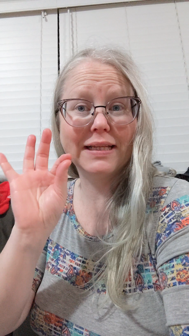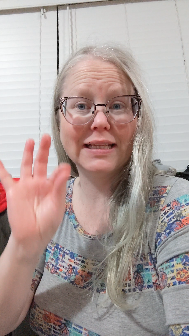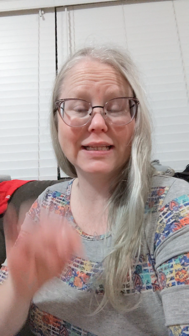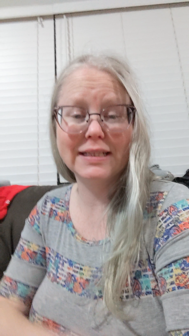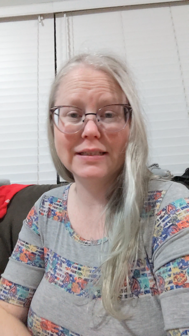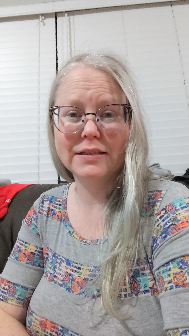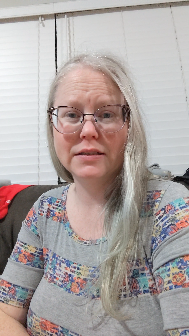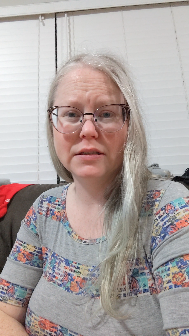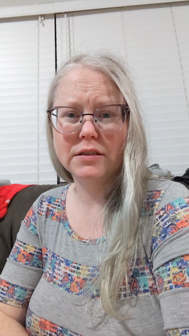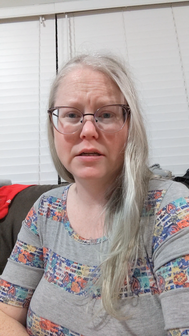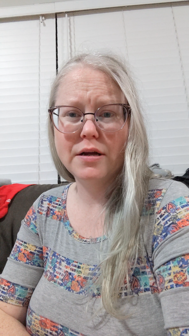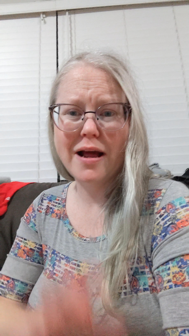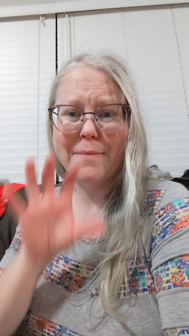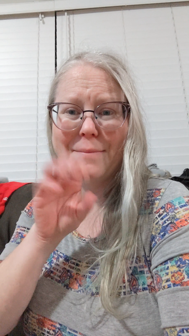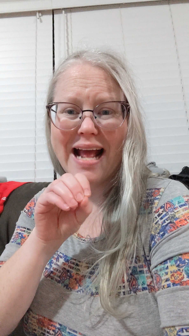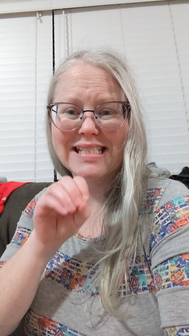bite